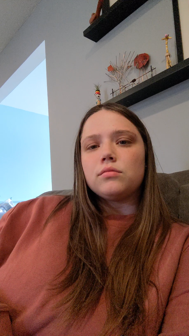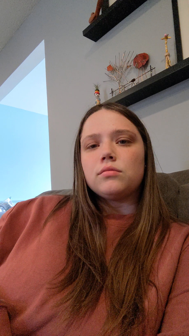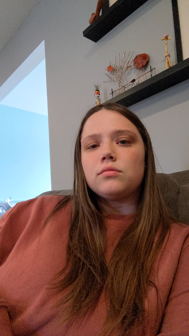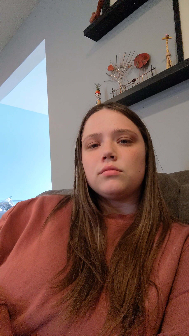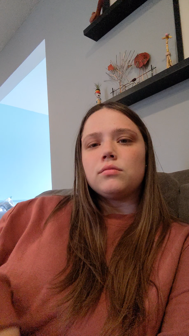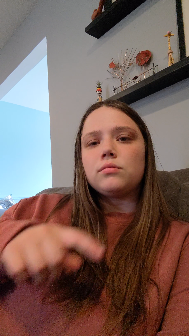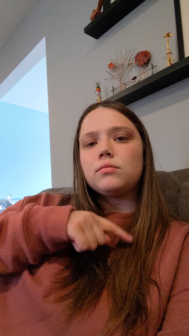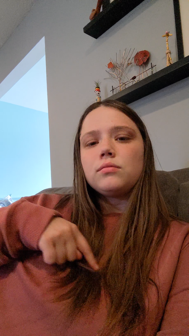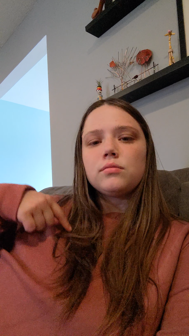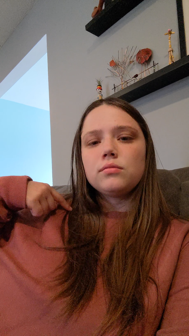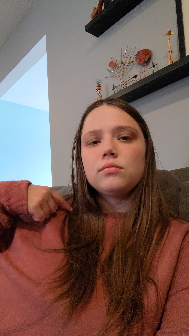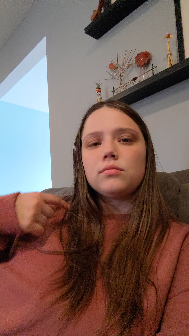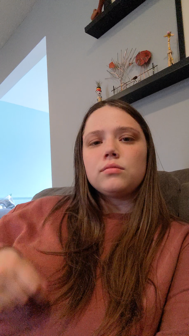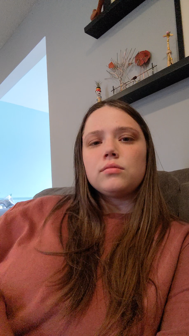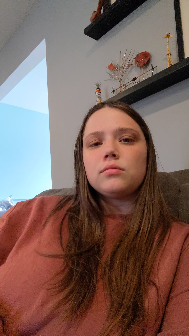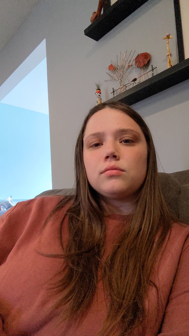bib